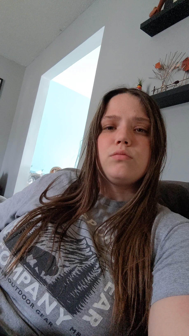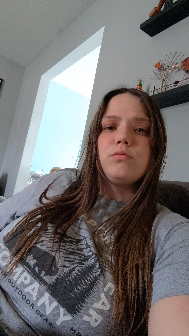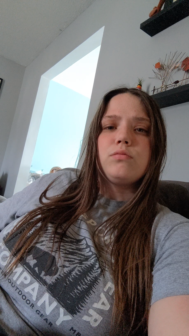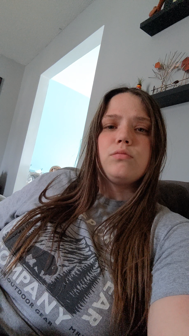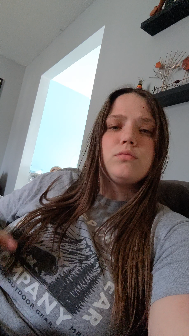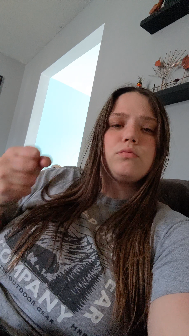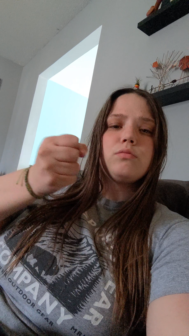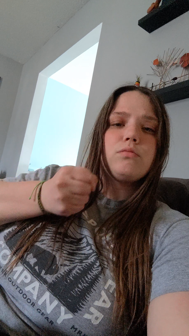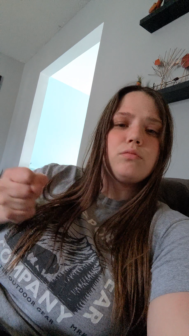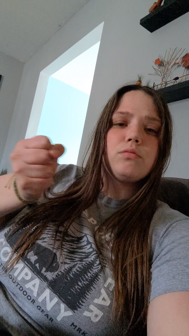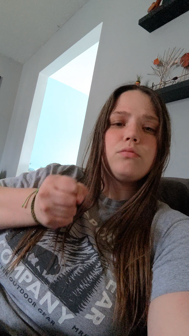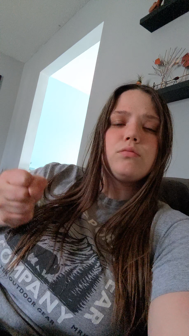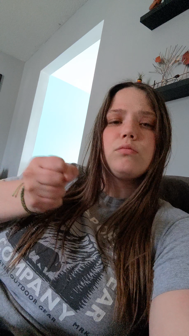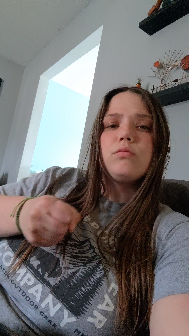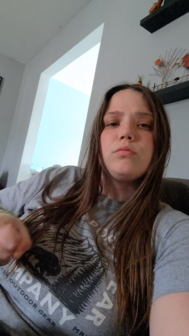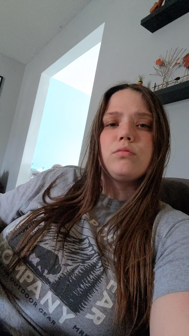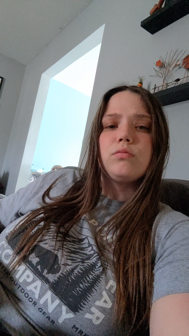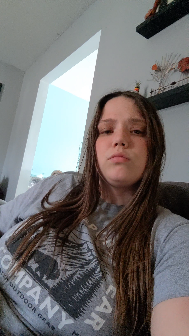coffee